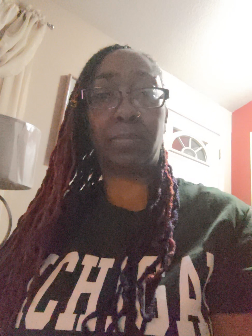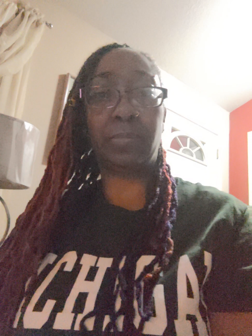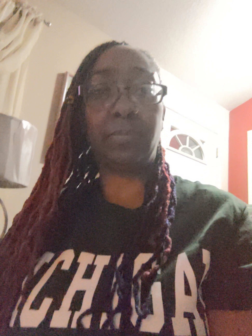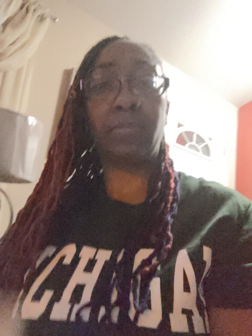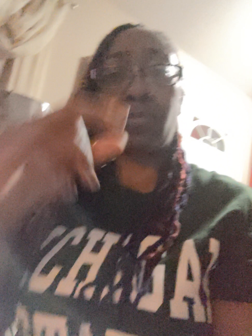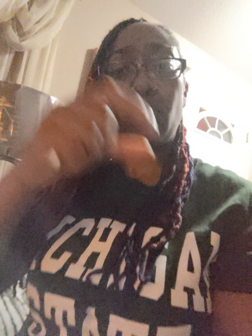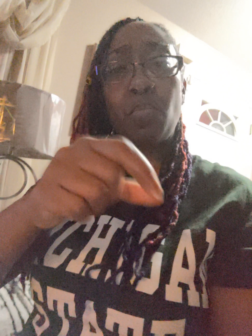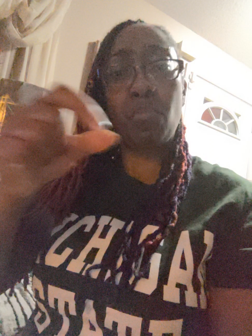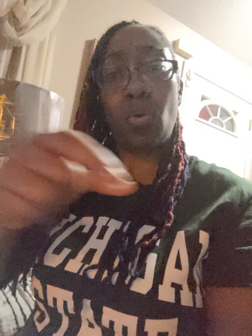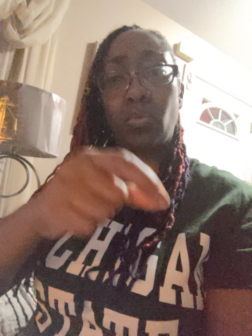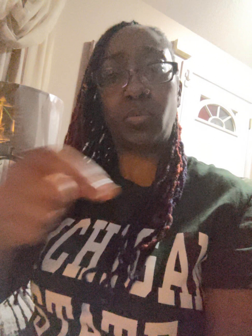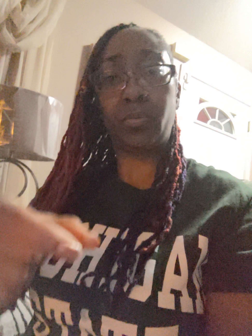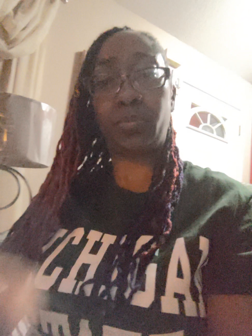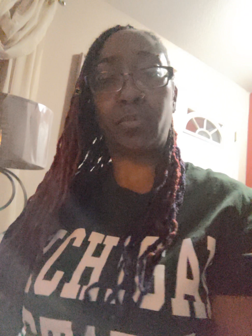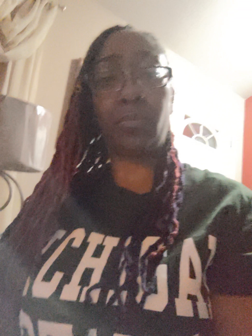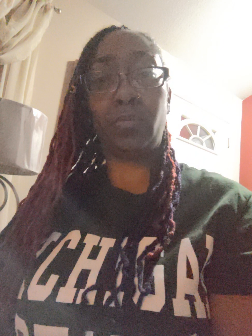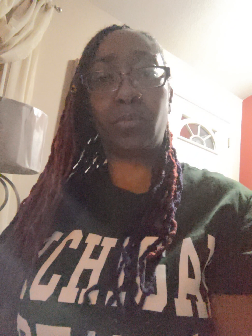puzzle